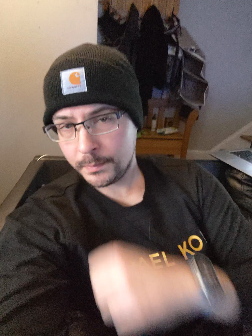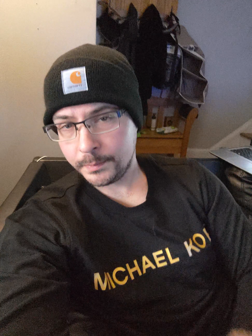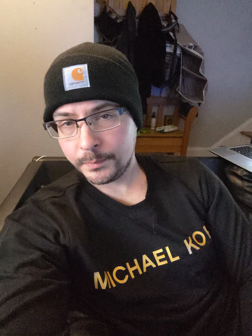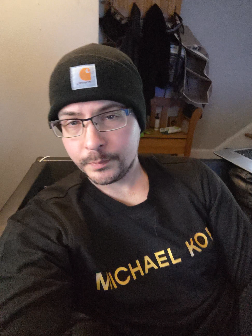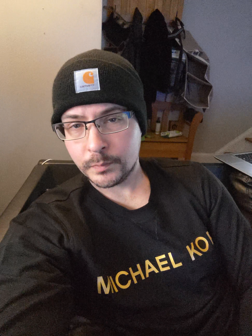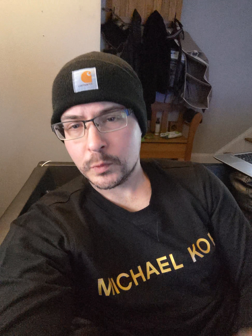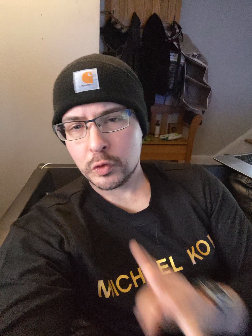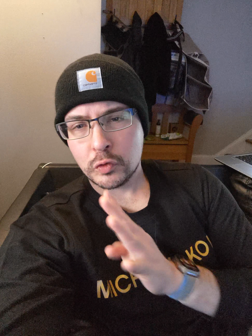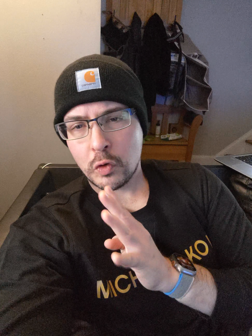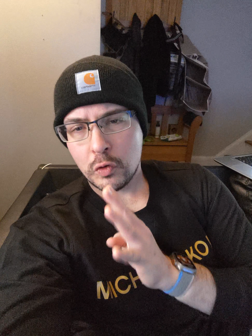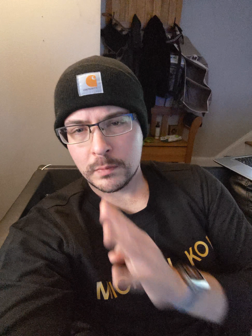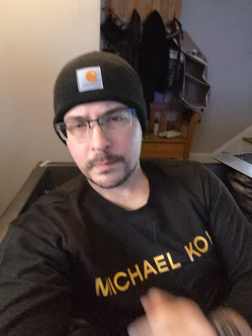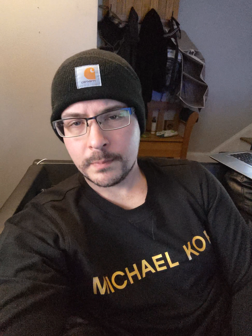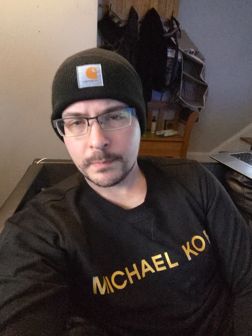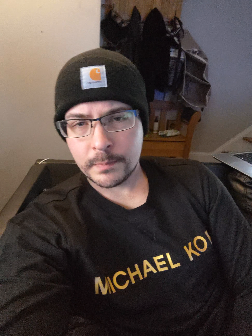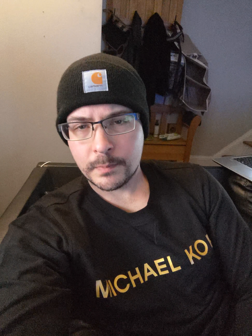talk